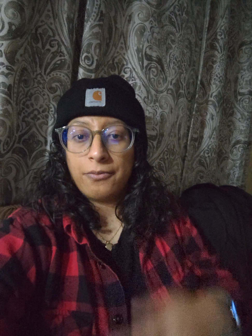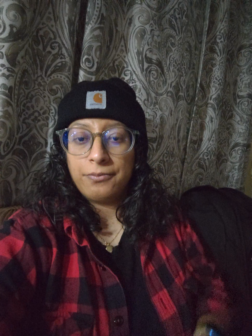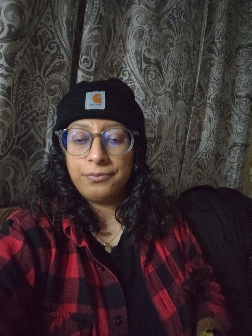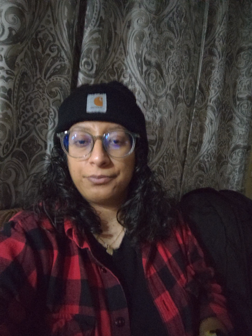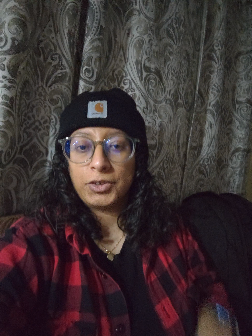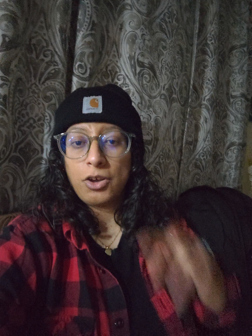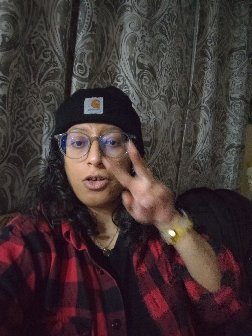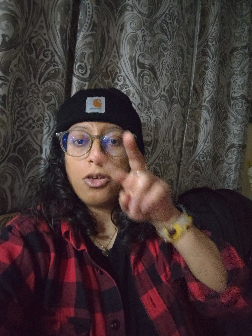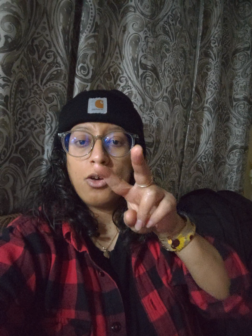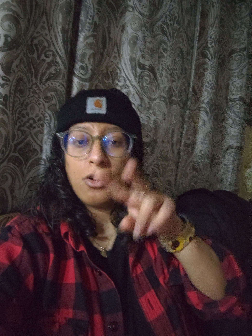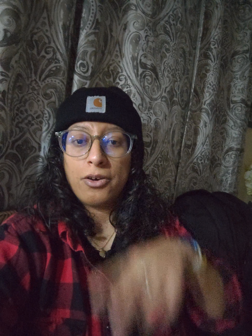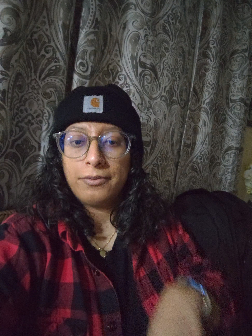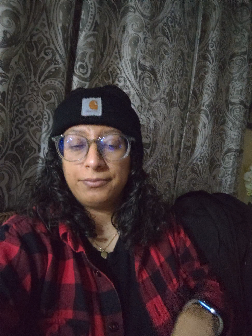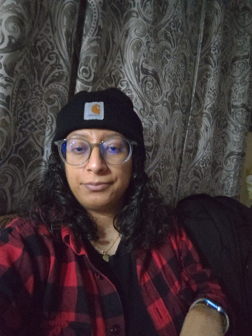look